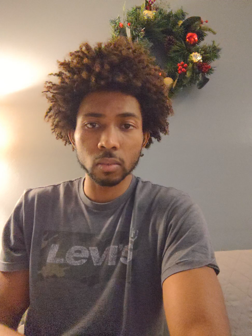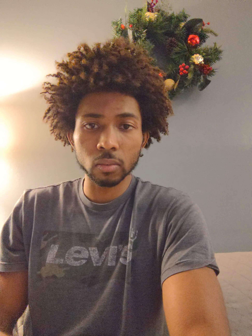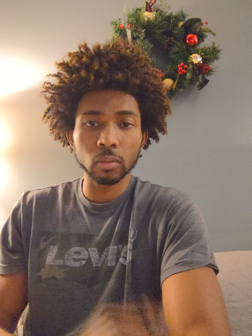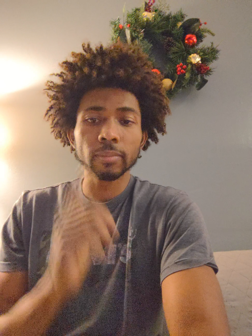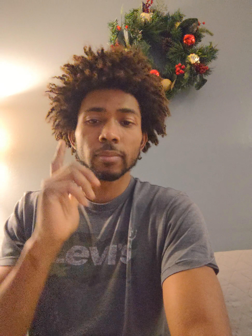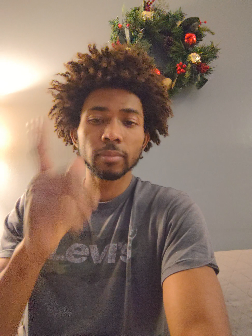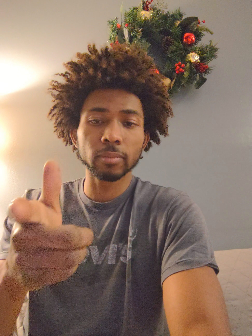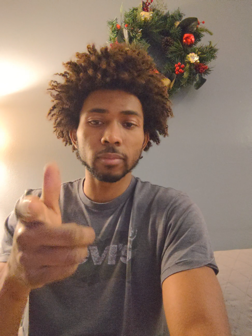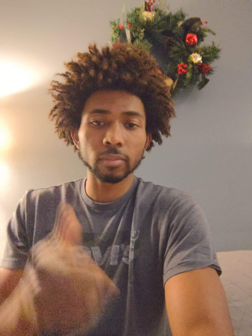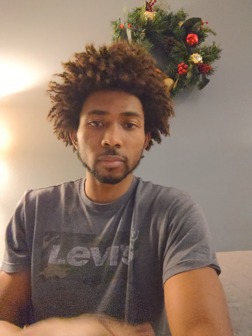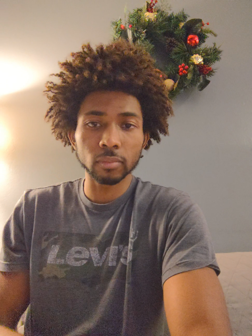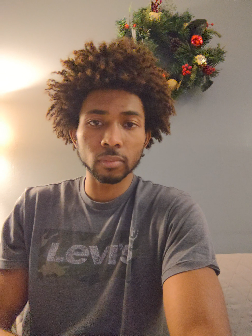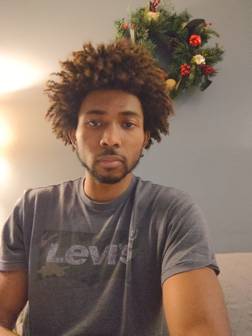later